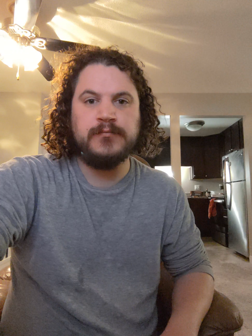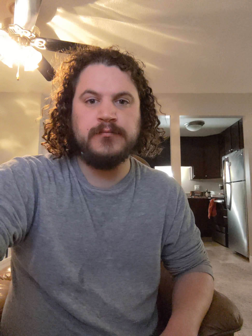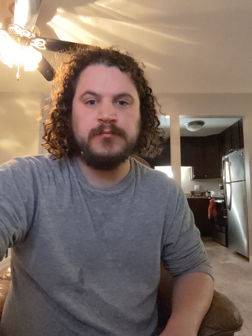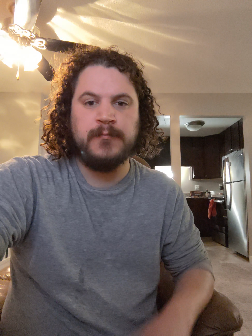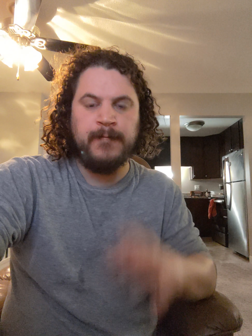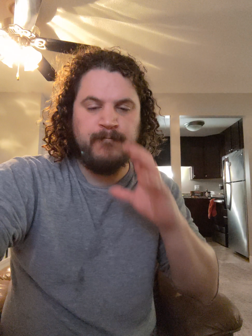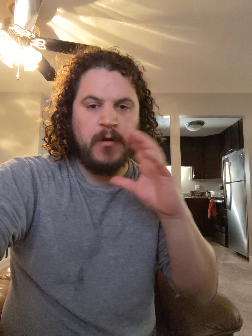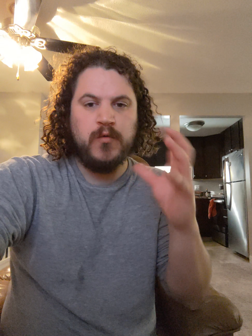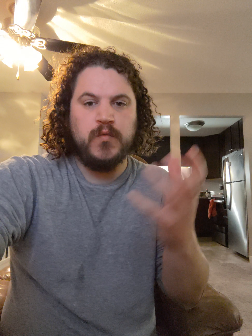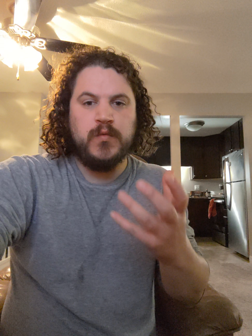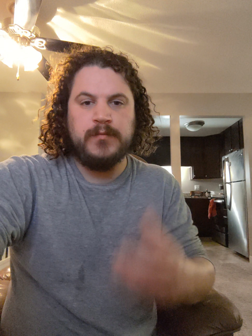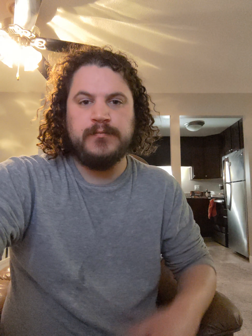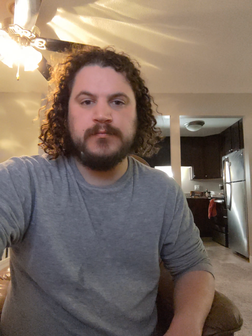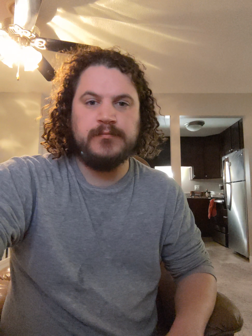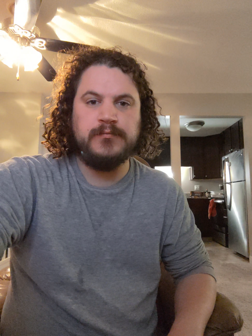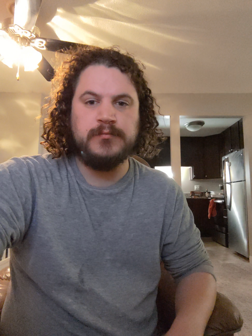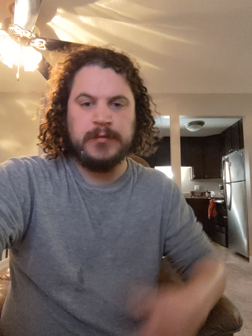balloon